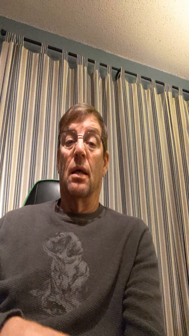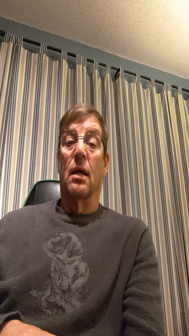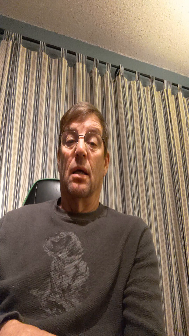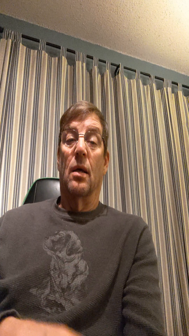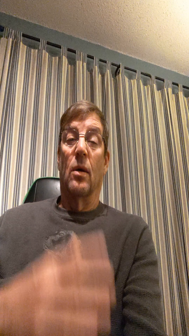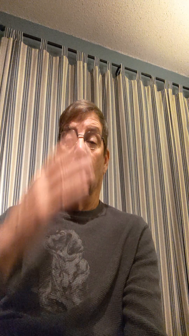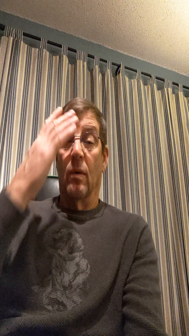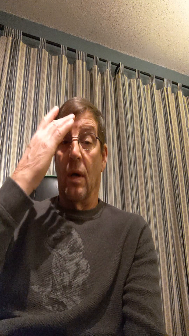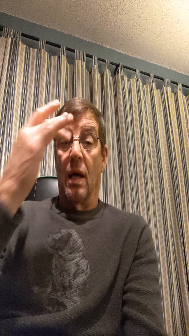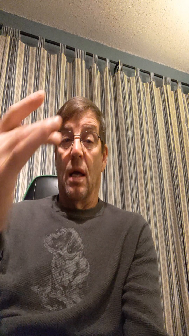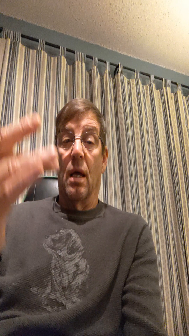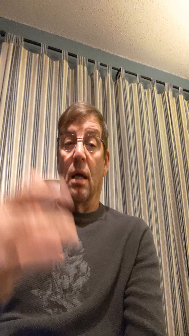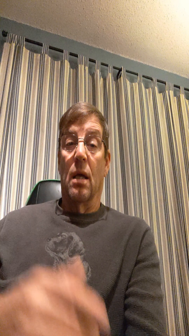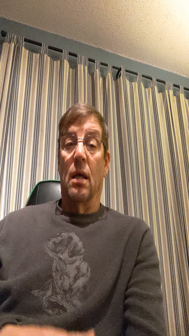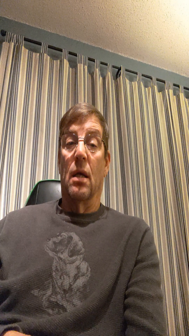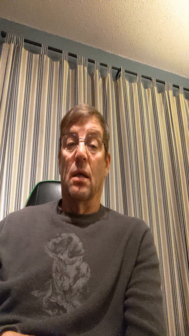why